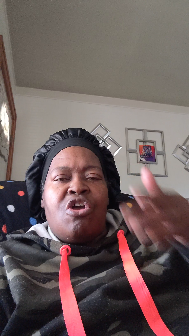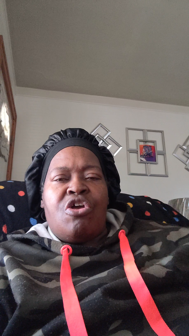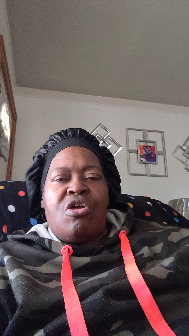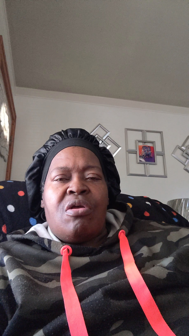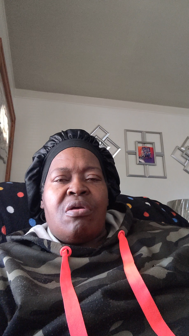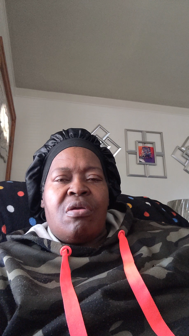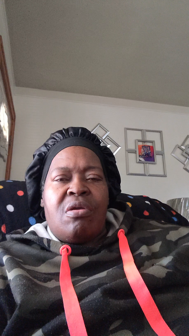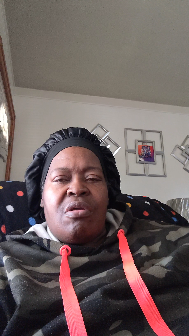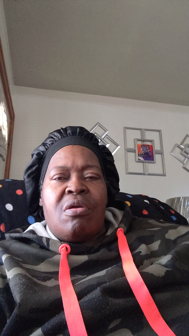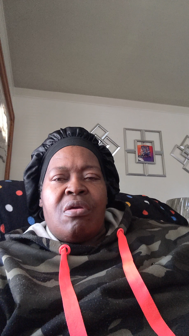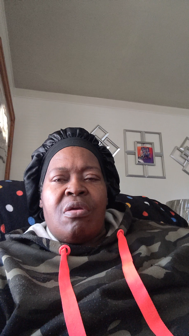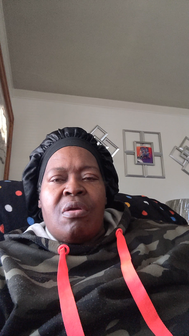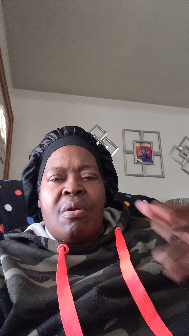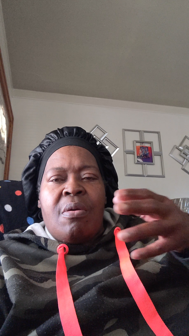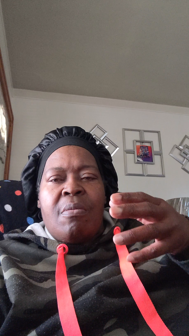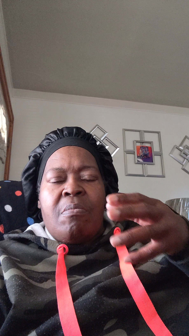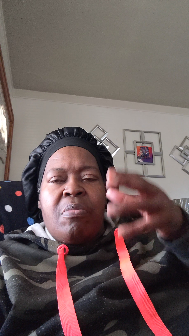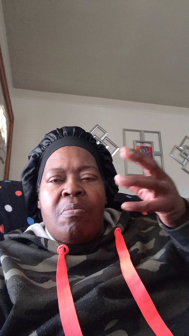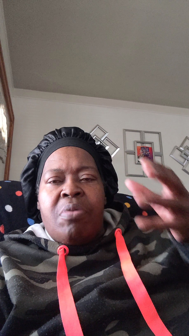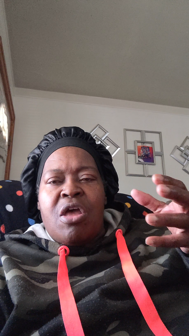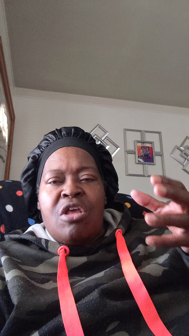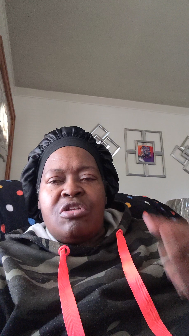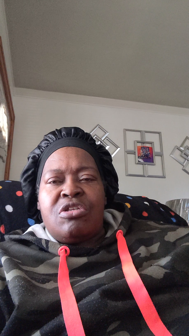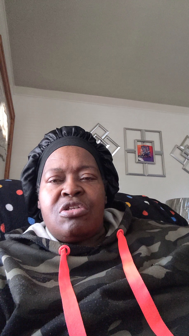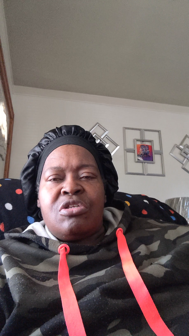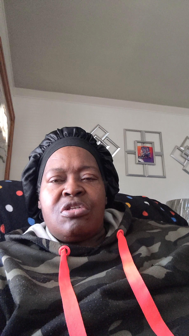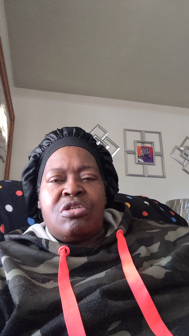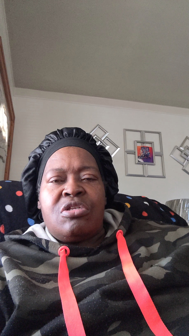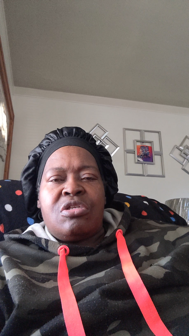much